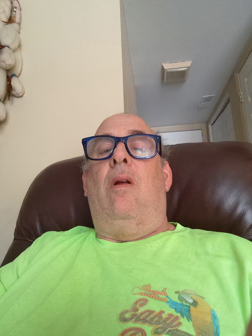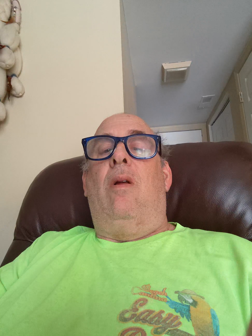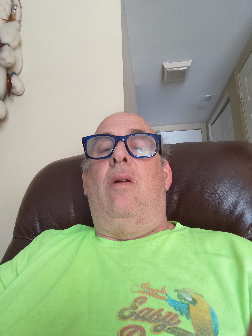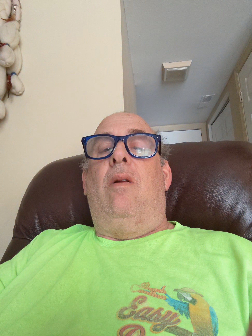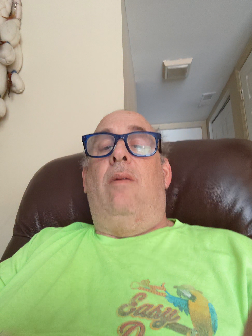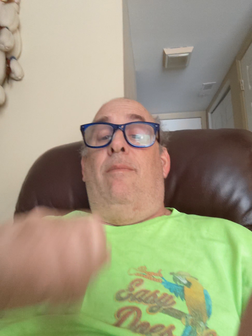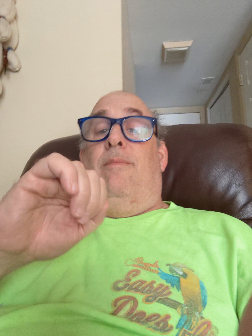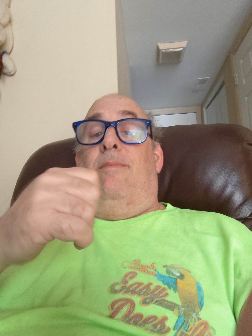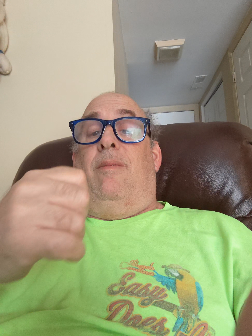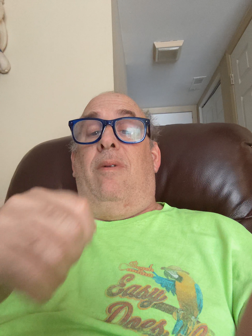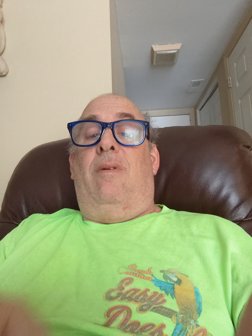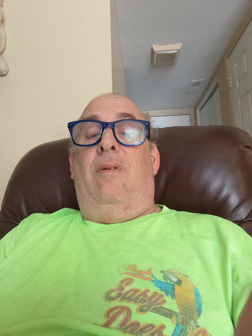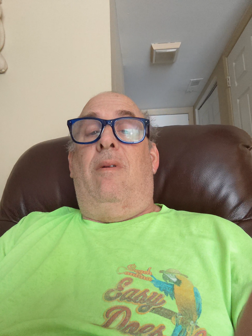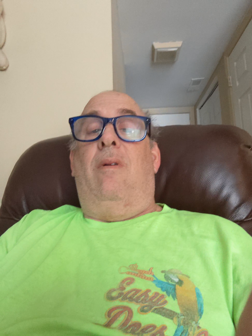make